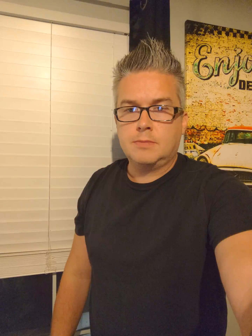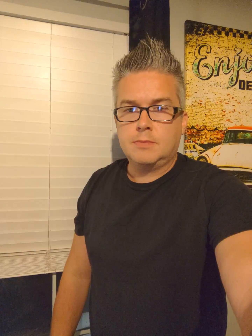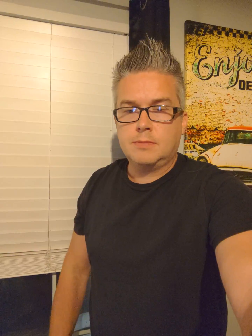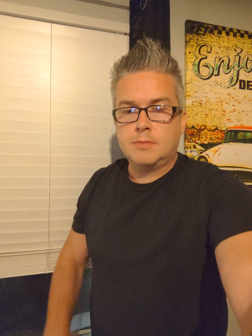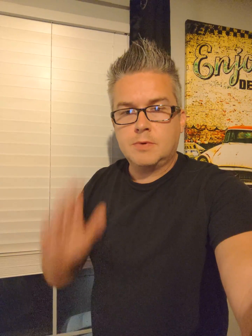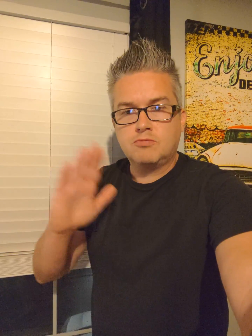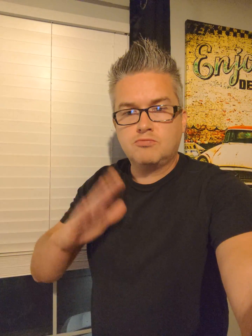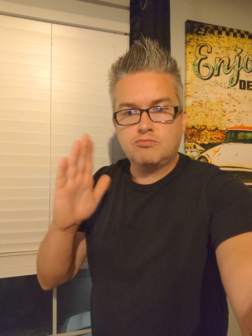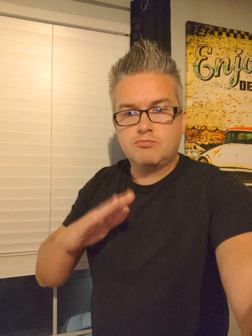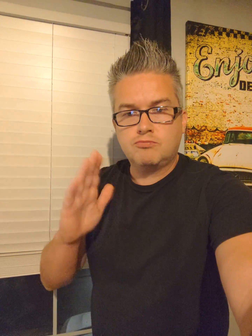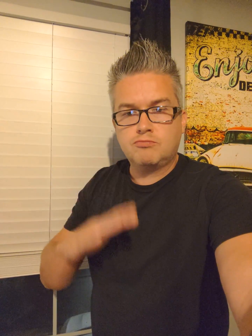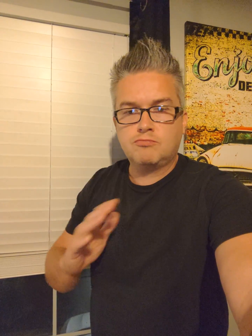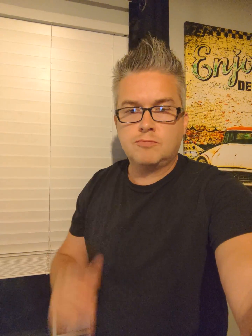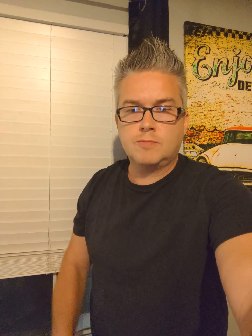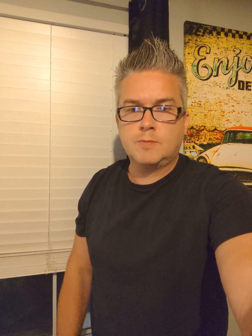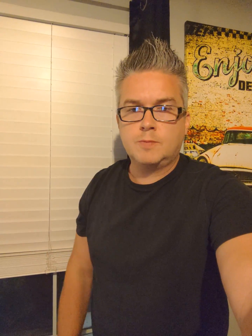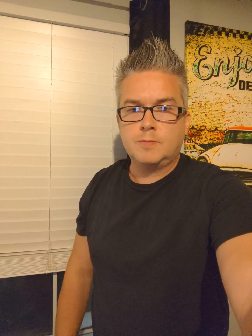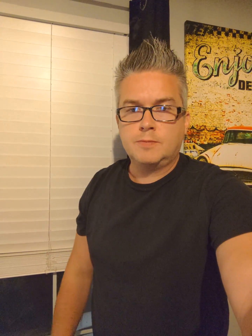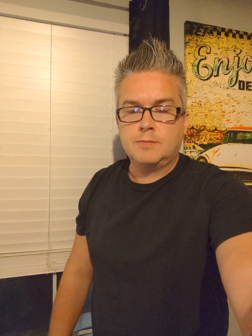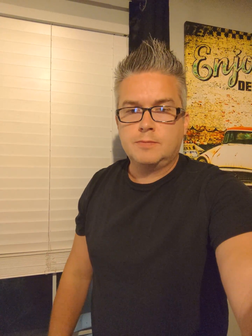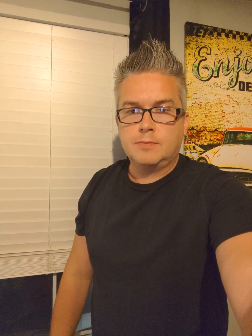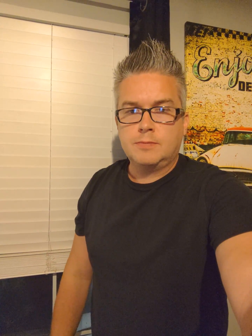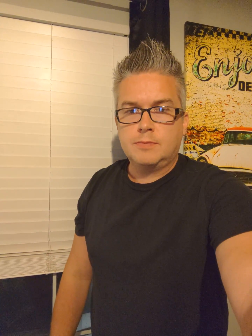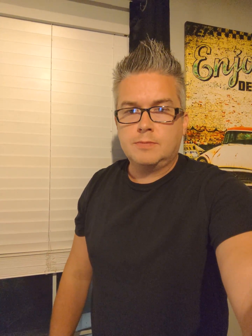clap